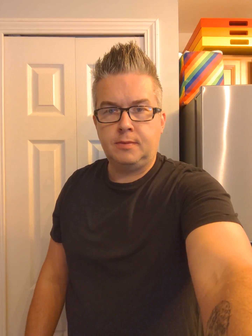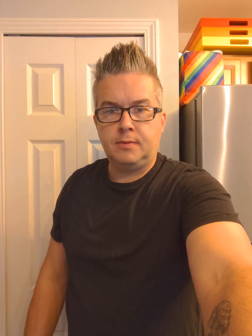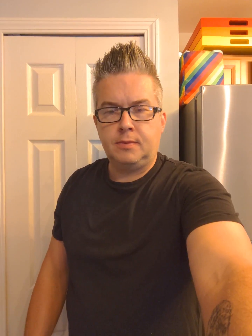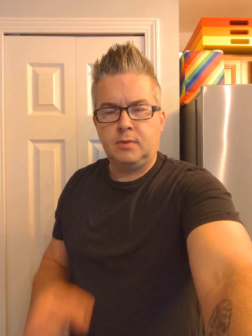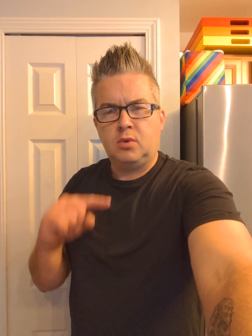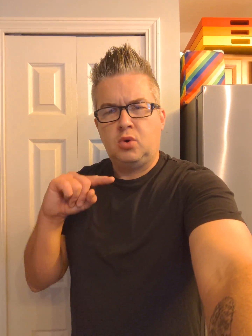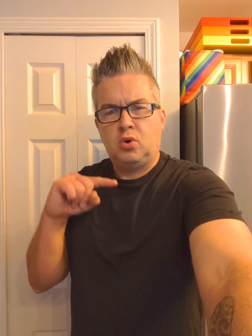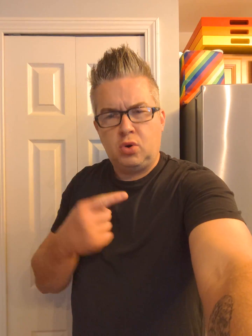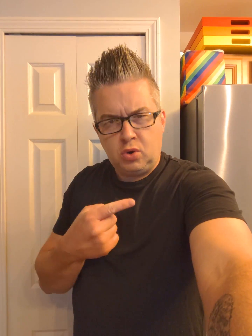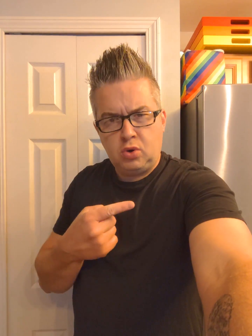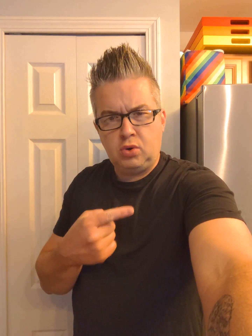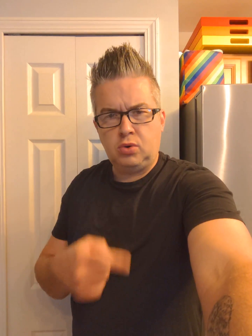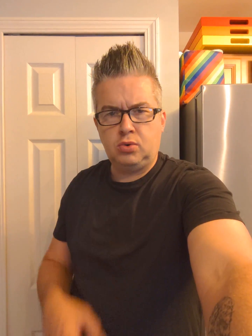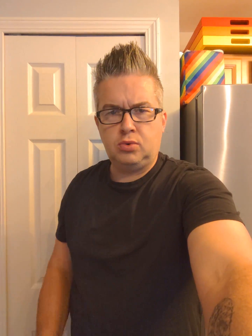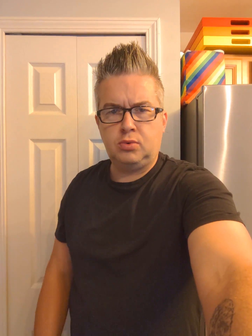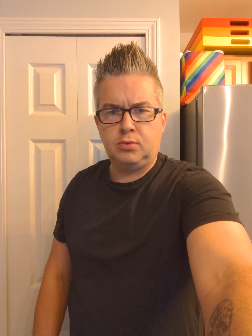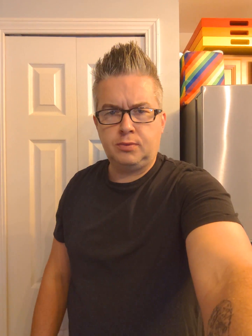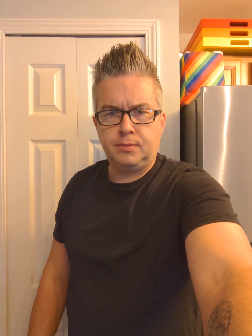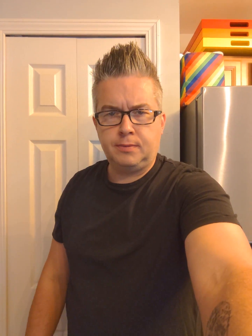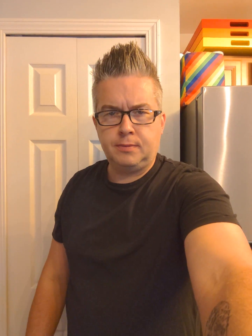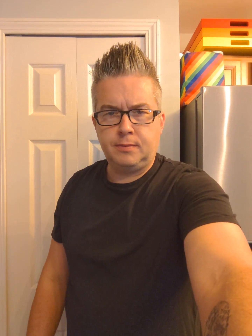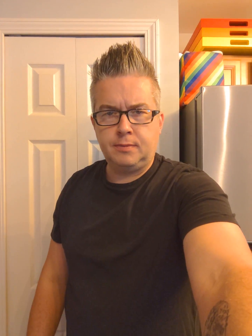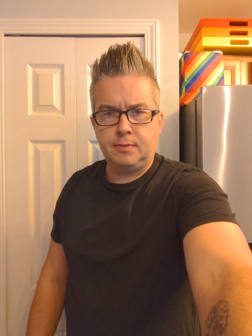hurt